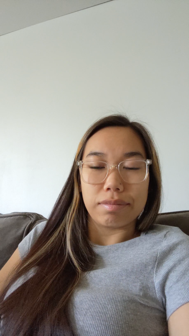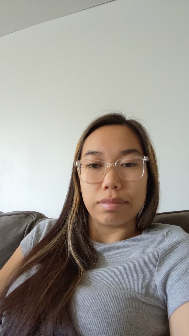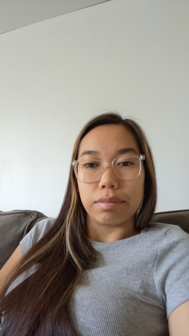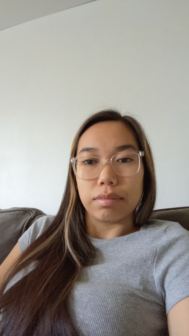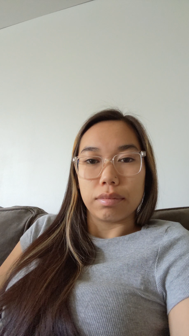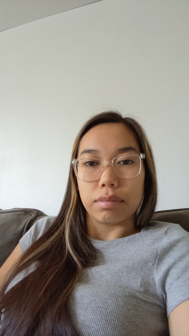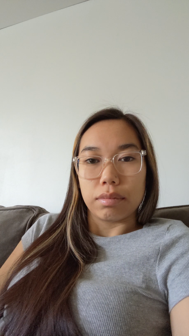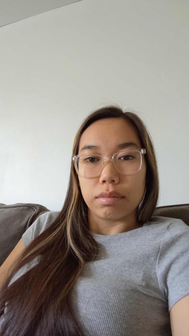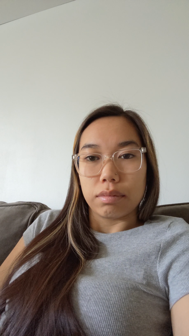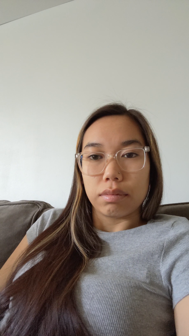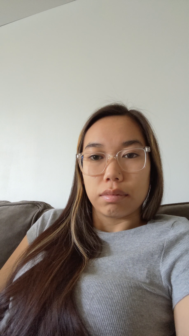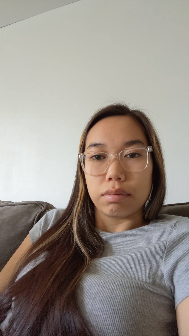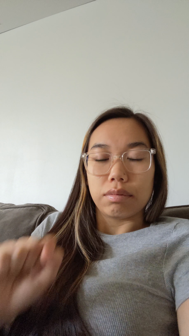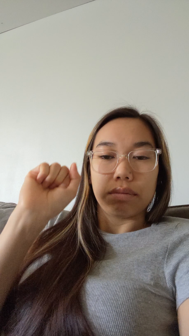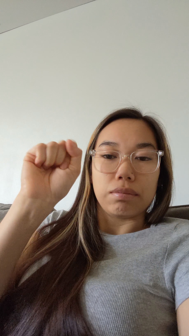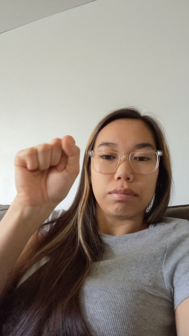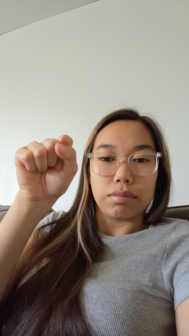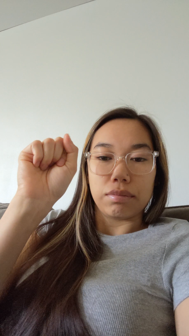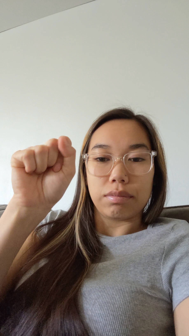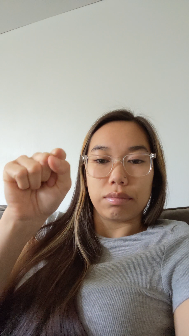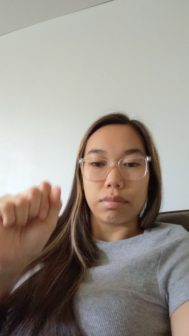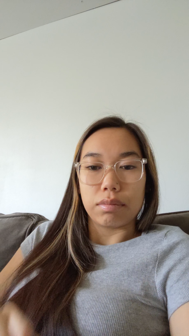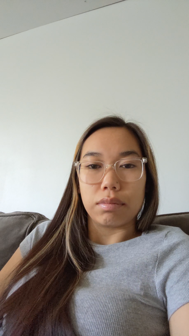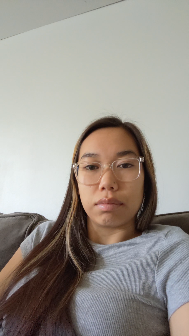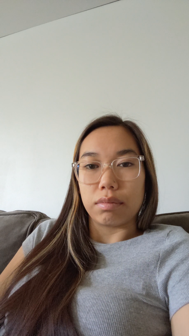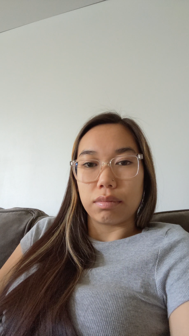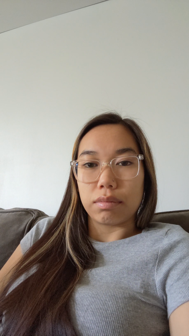knock